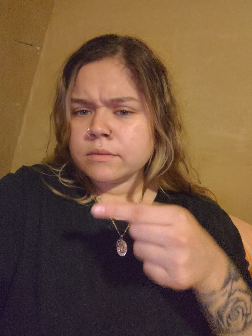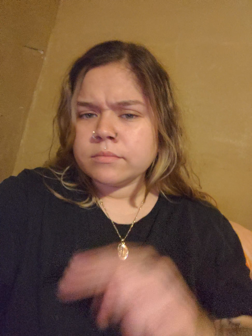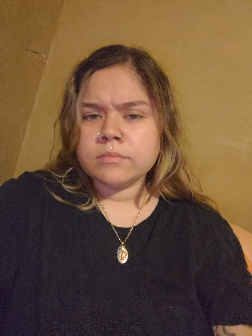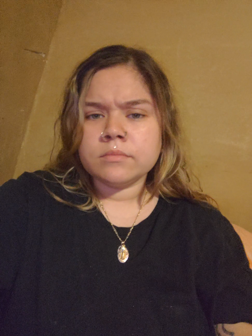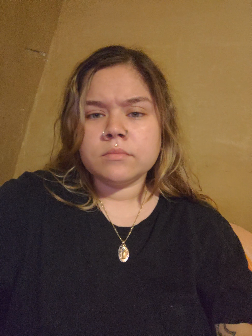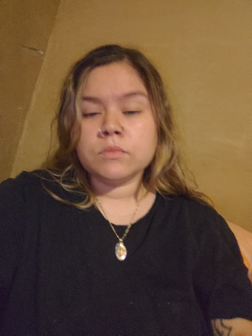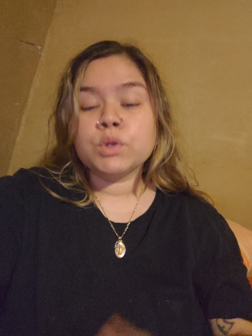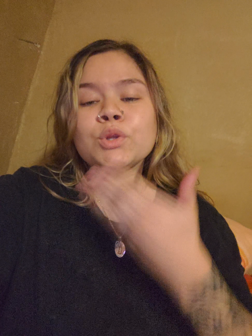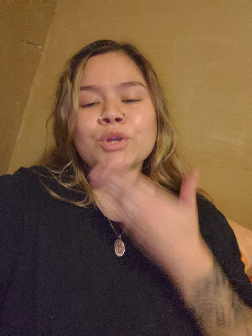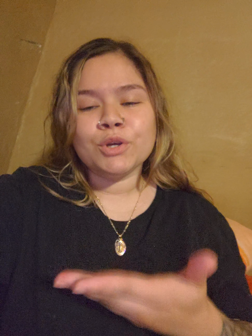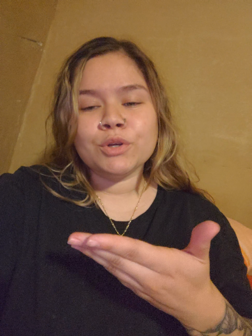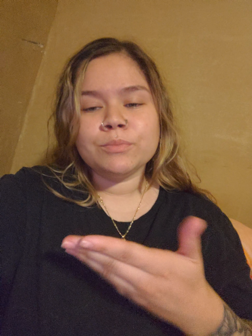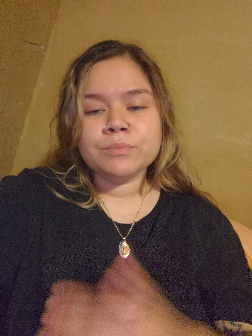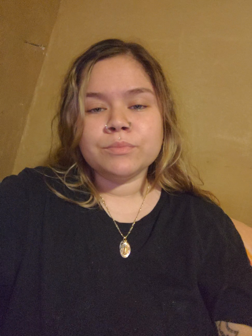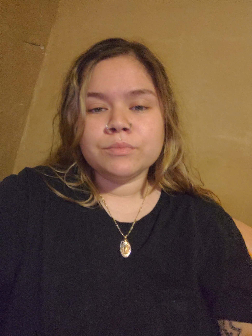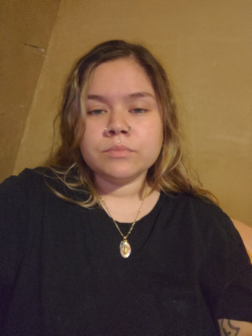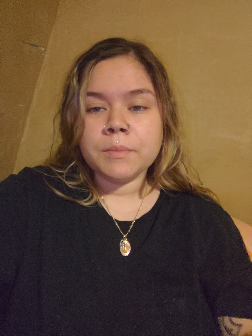good